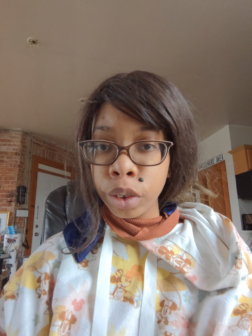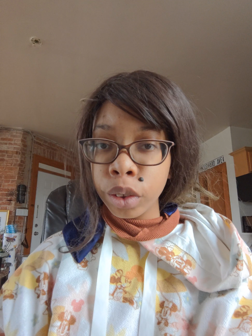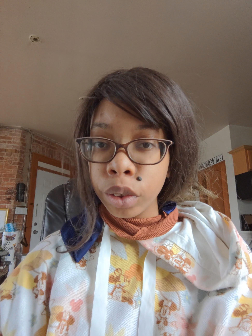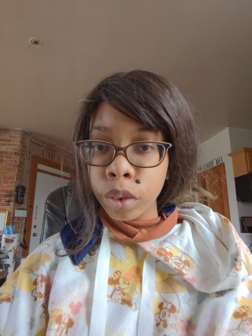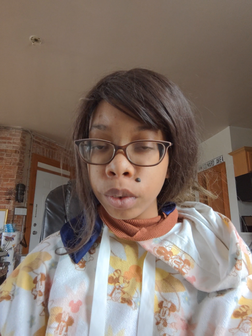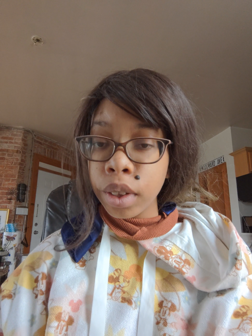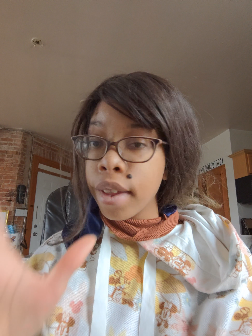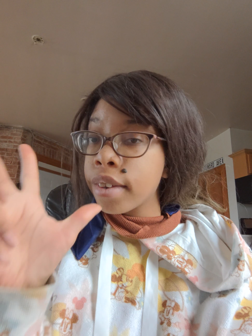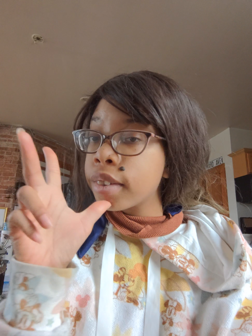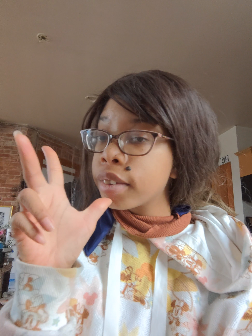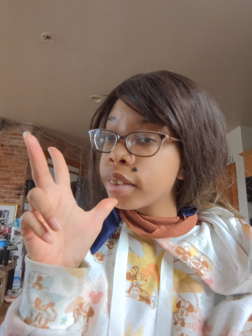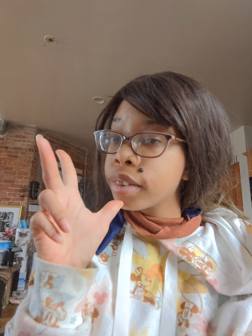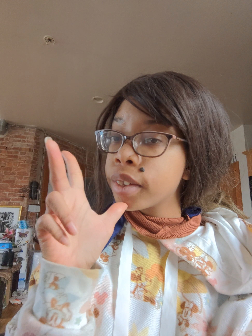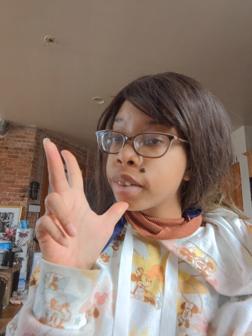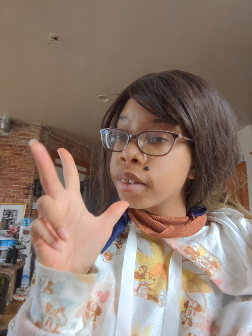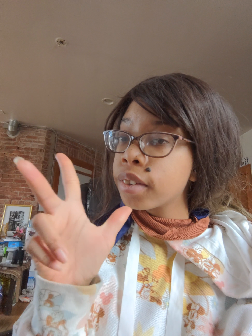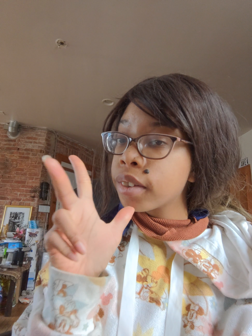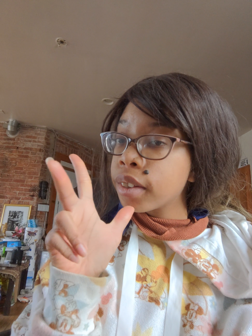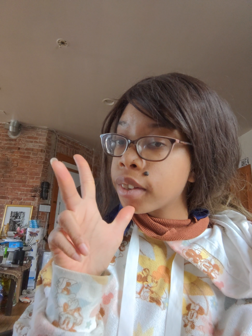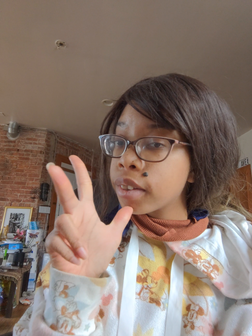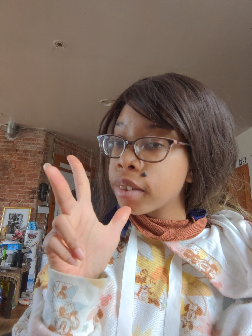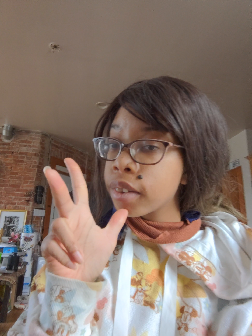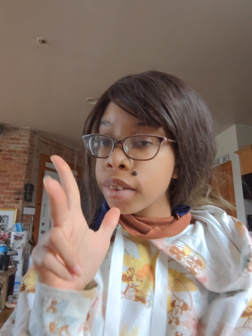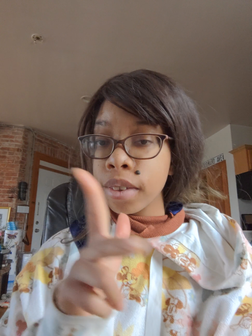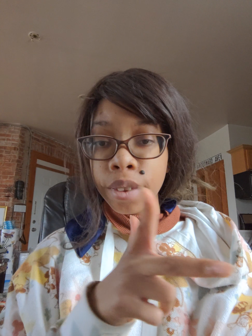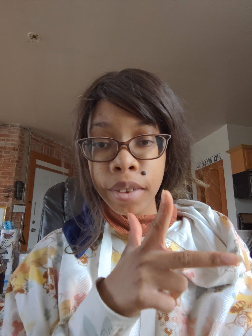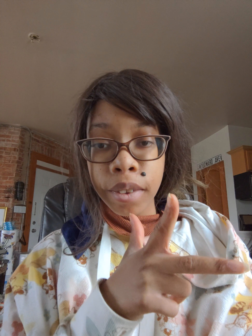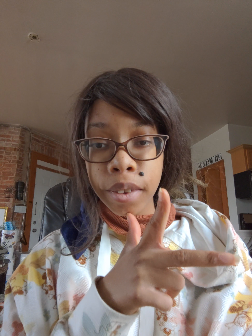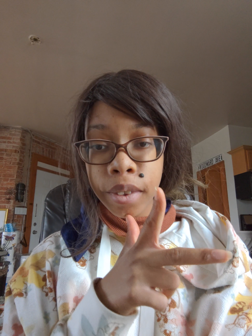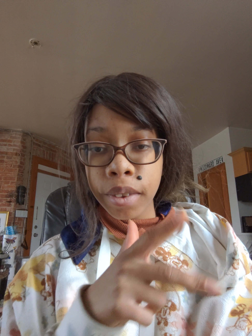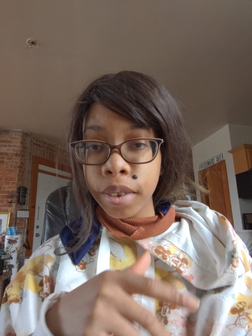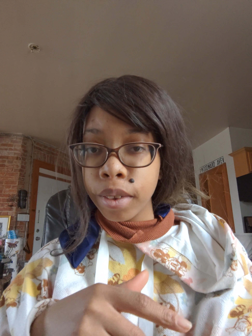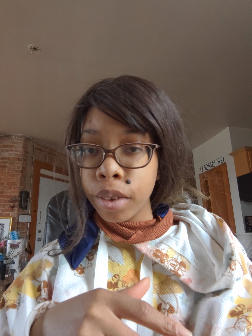hen